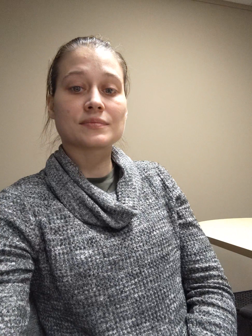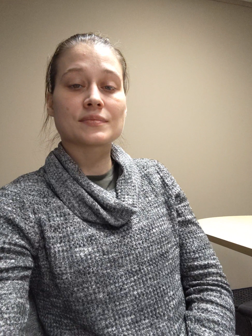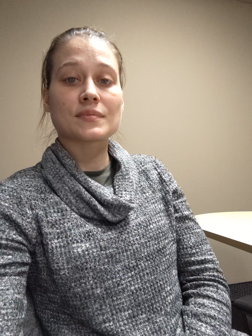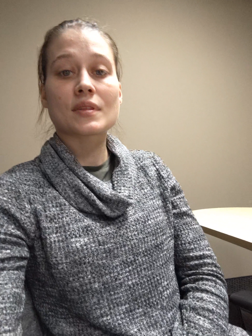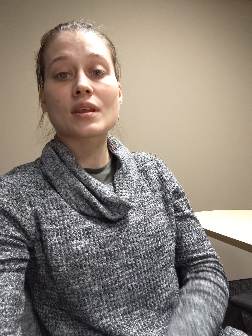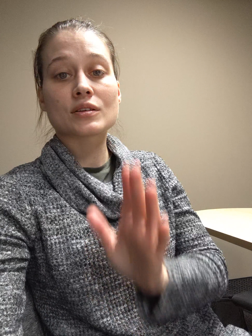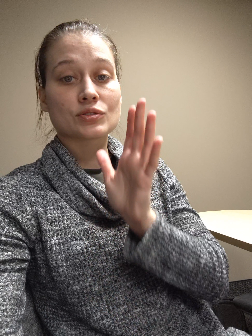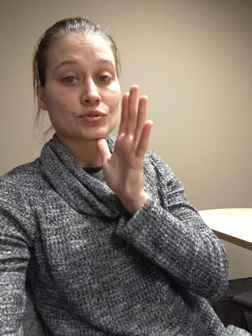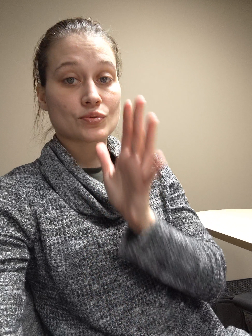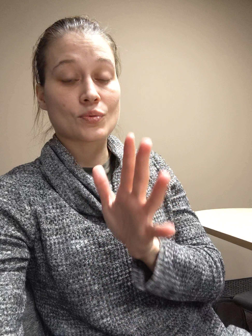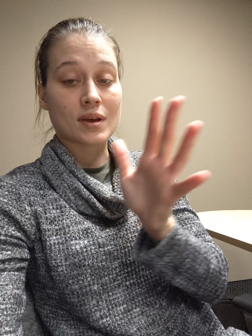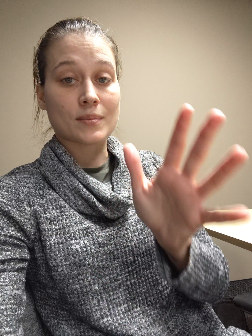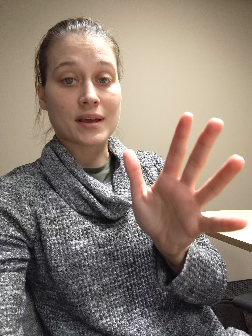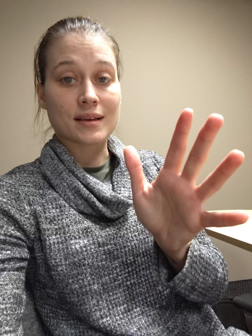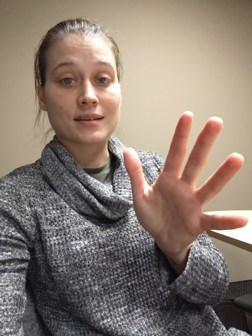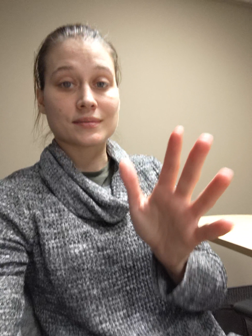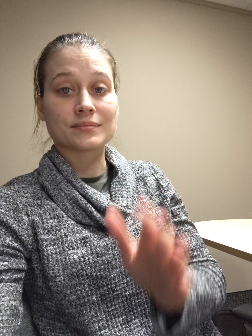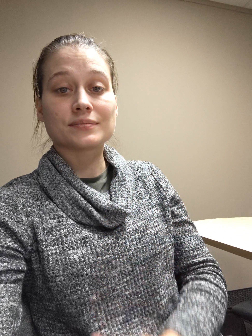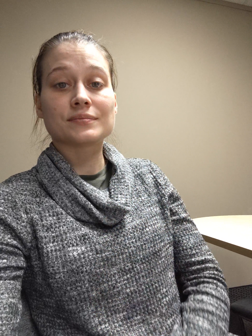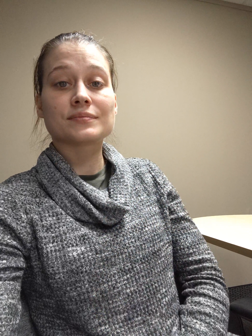grandma